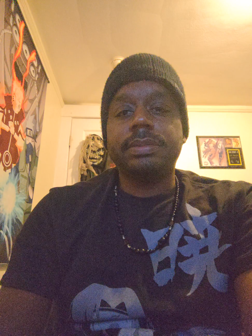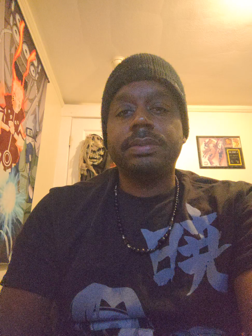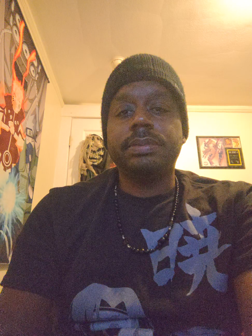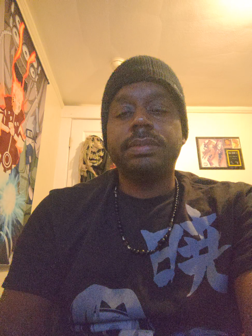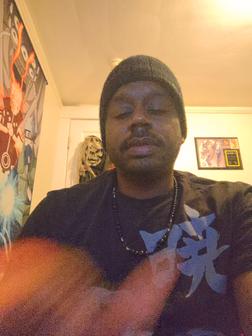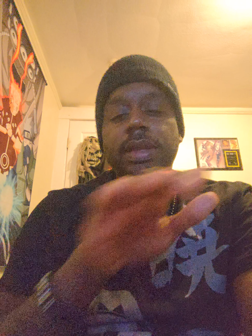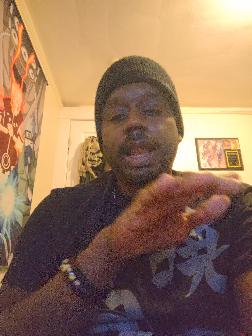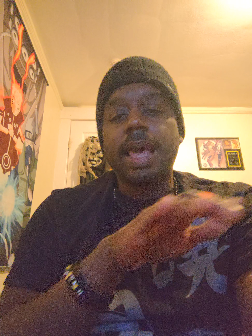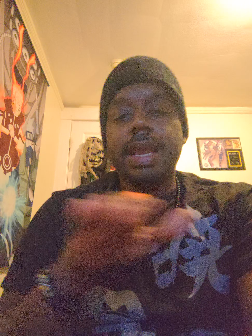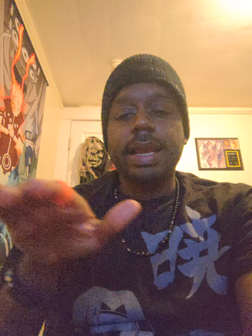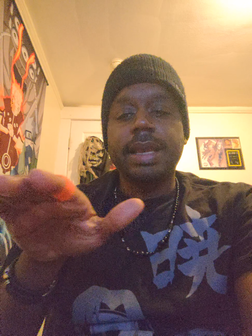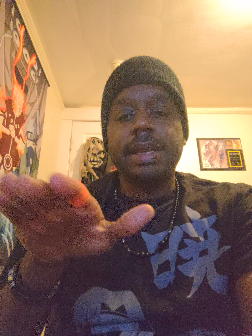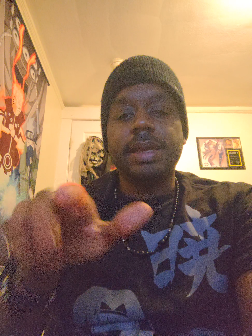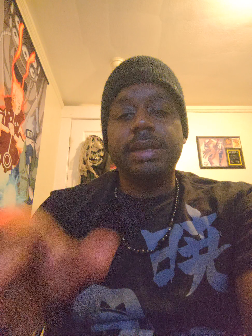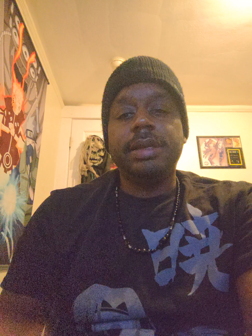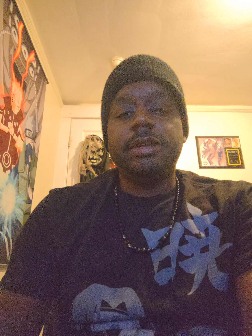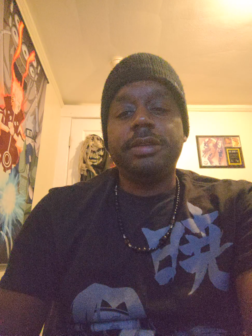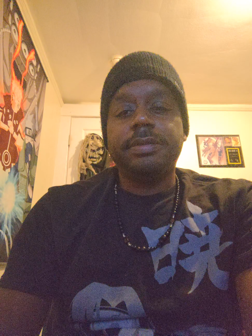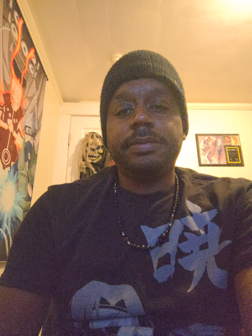clean